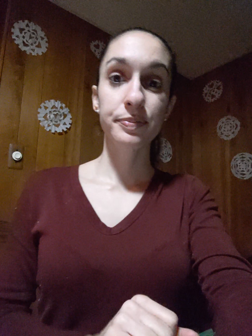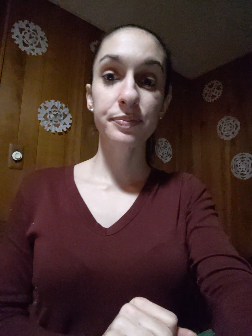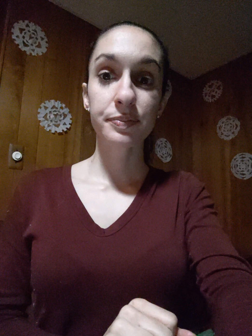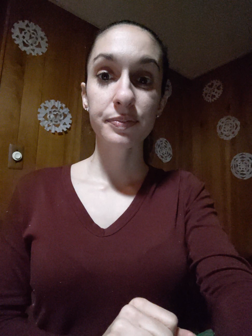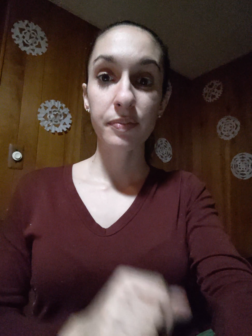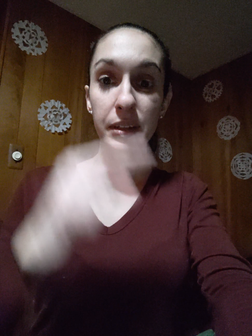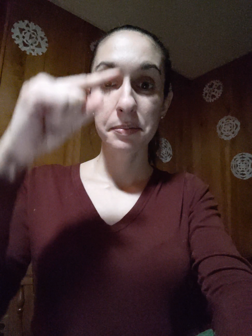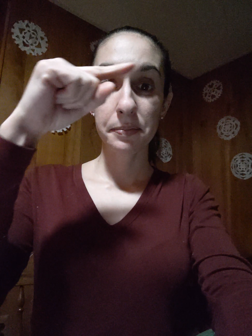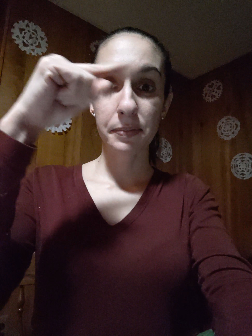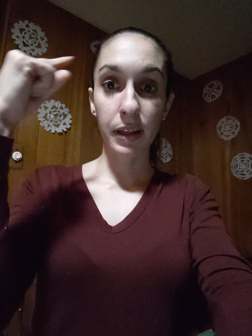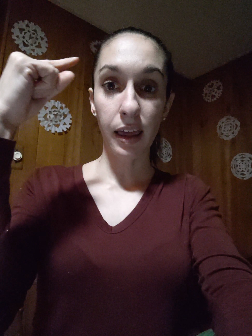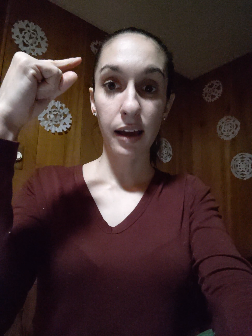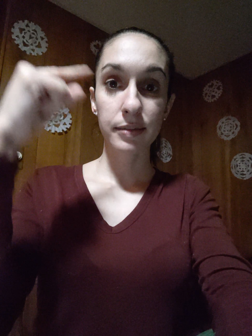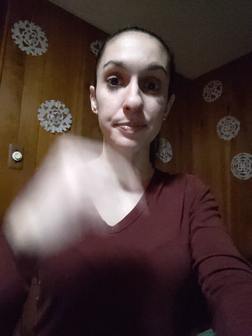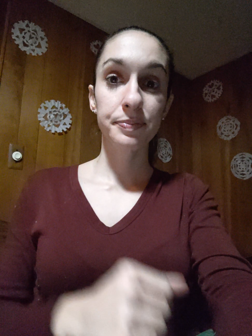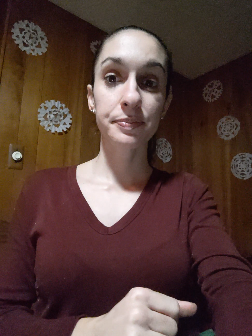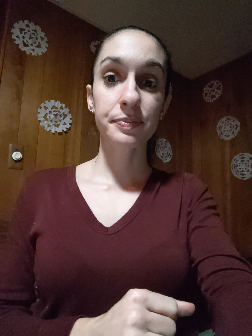black